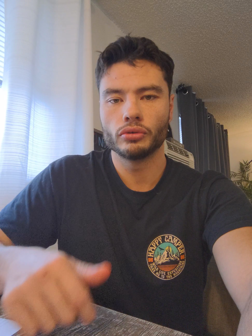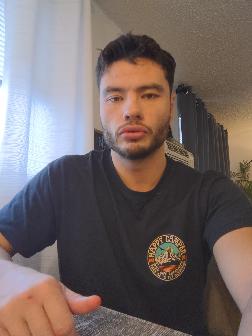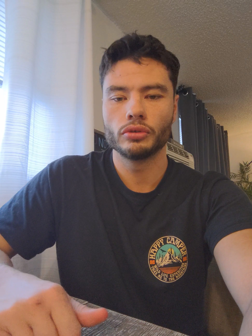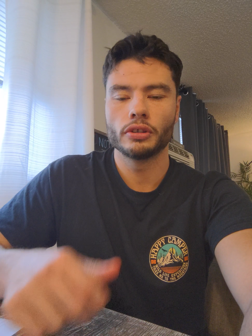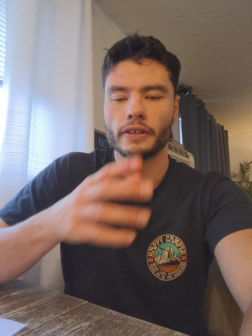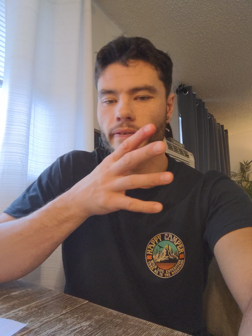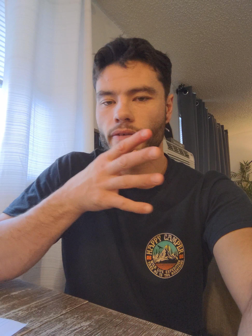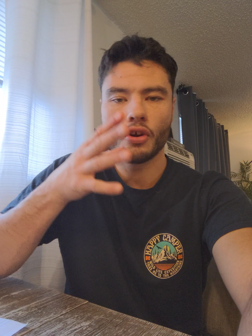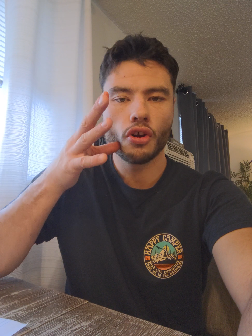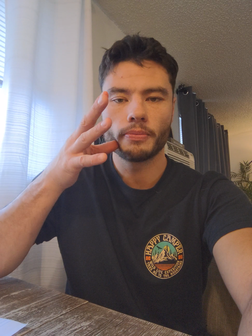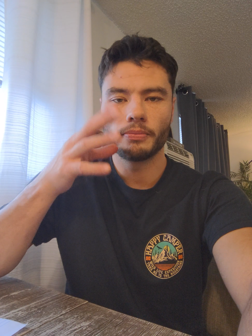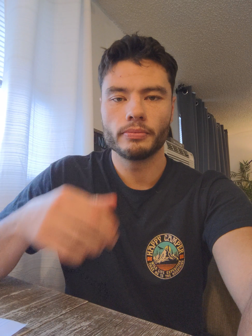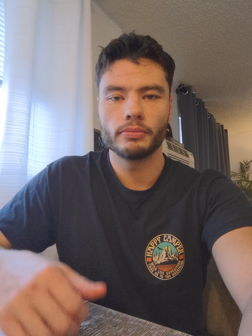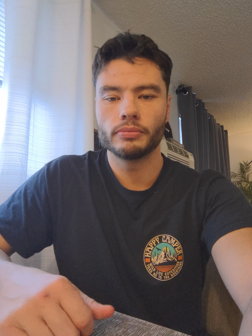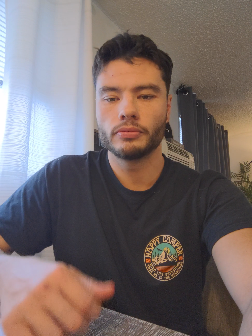farm